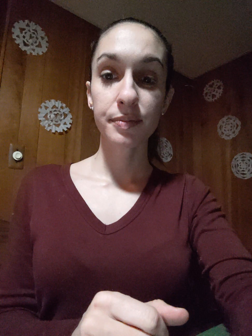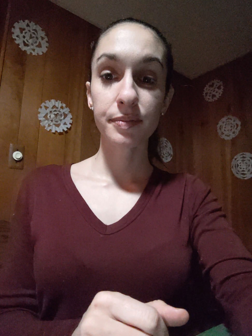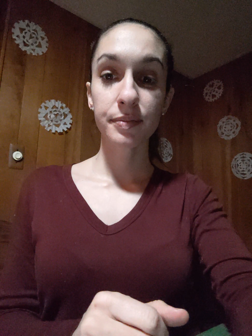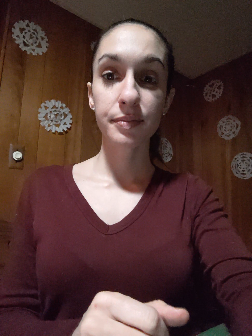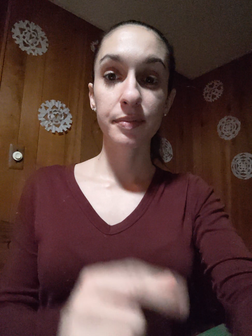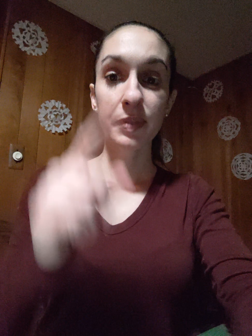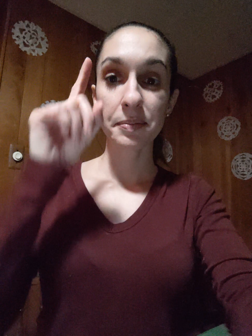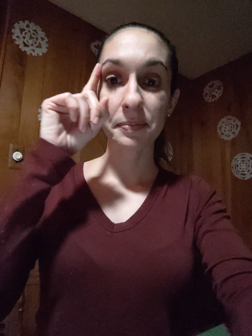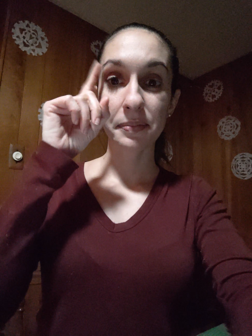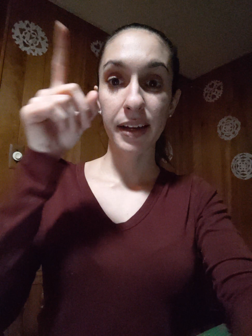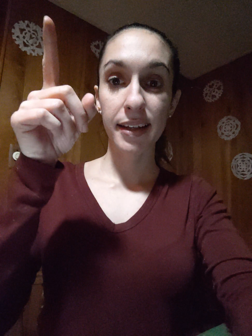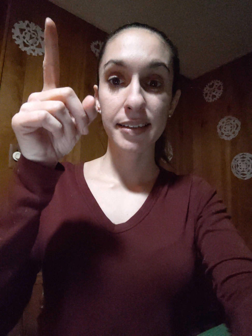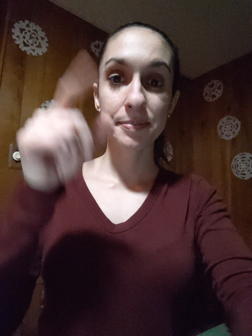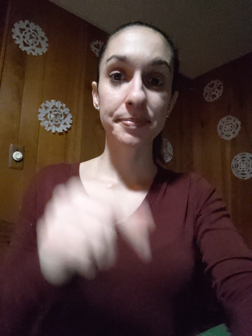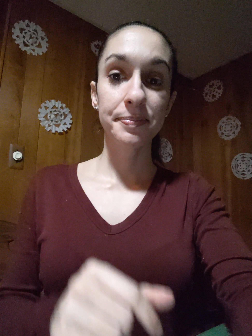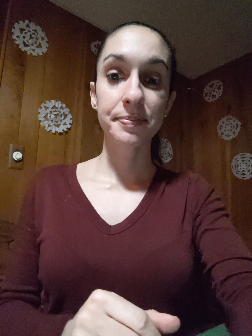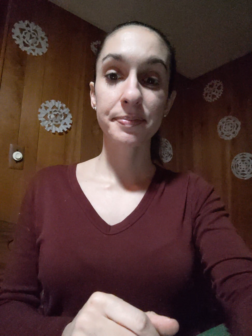penny